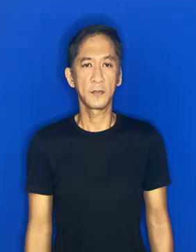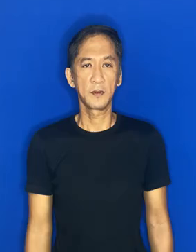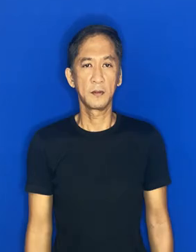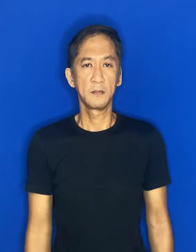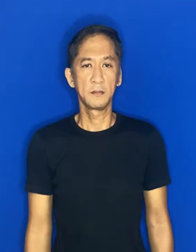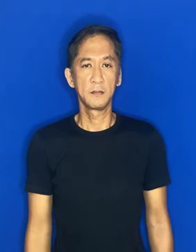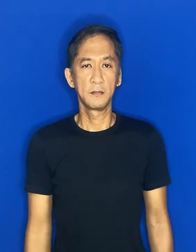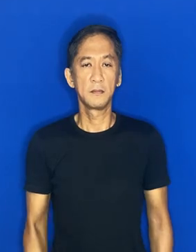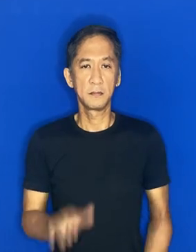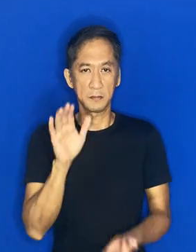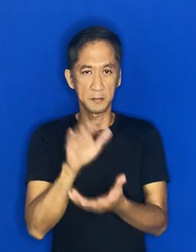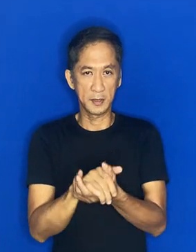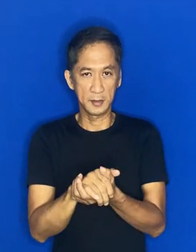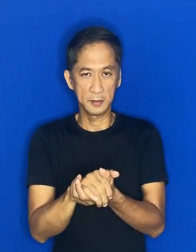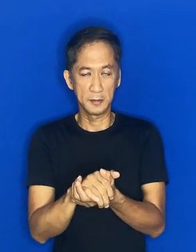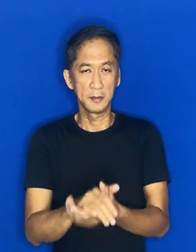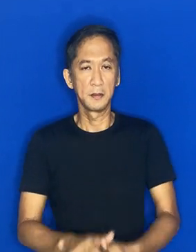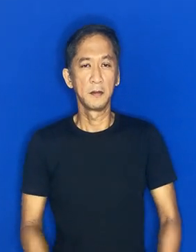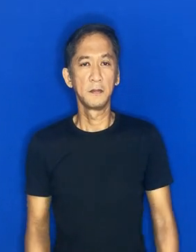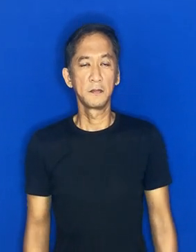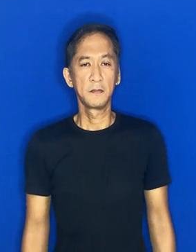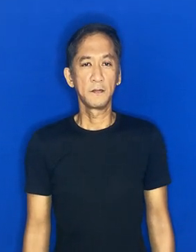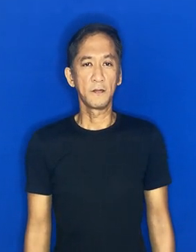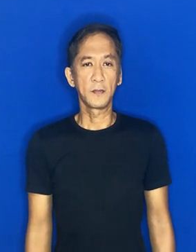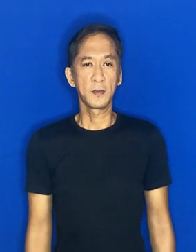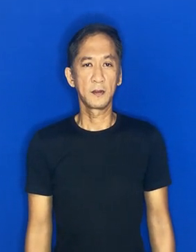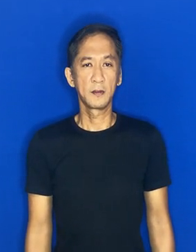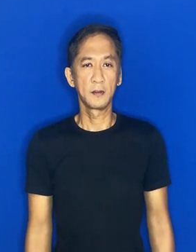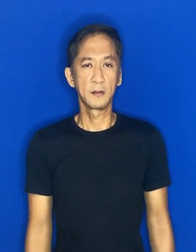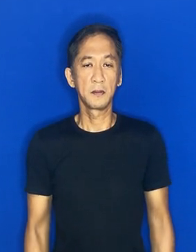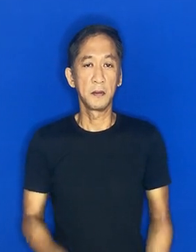married